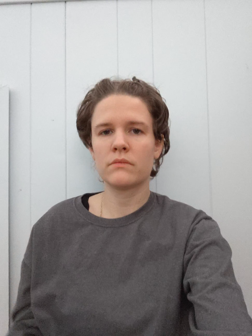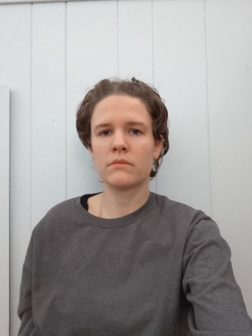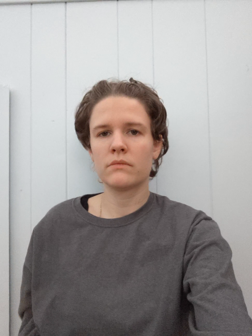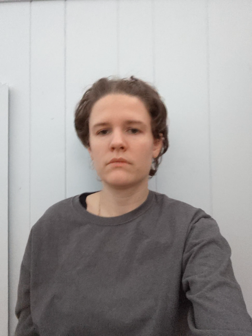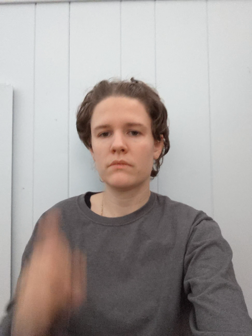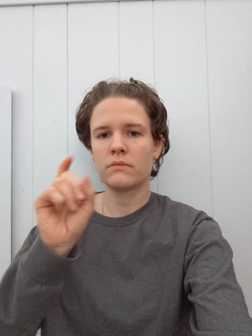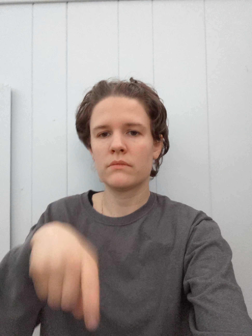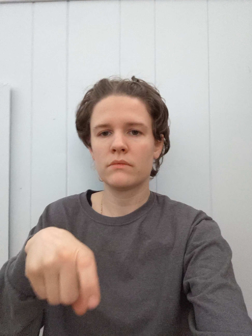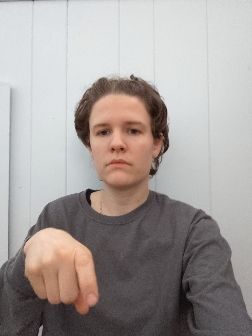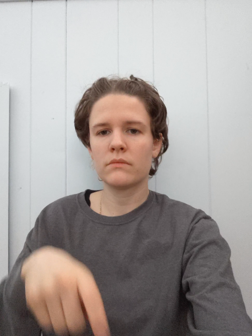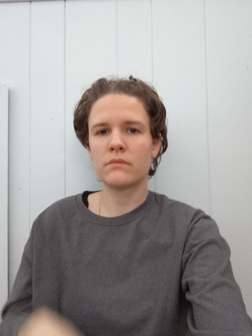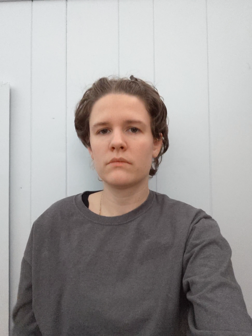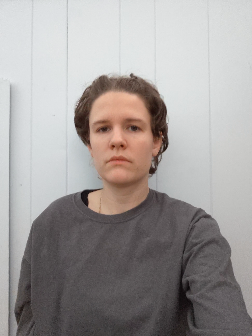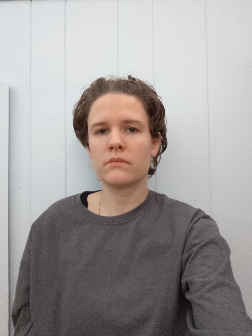have to